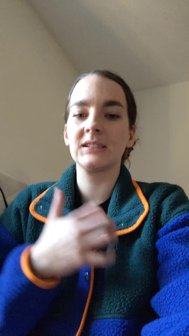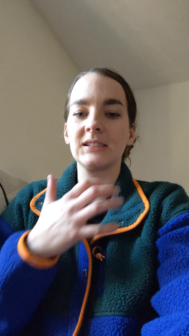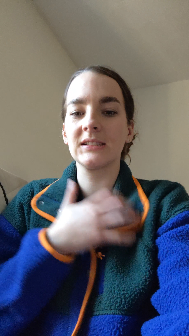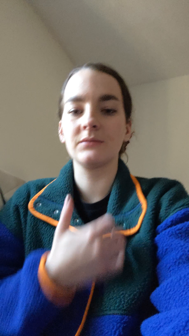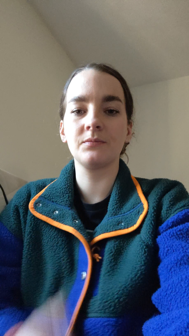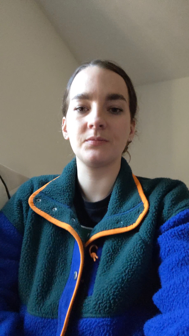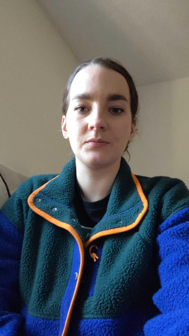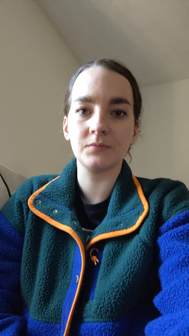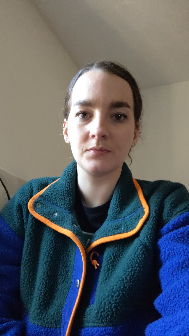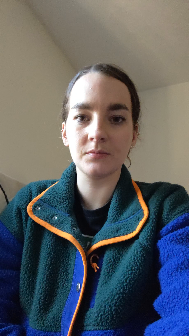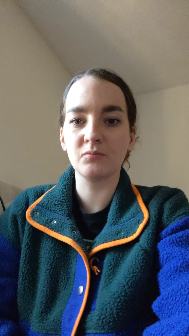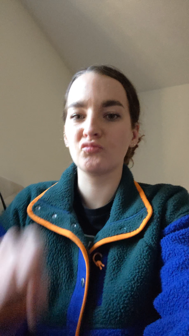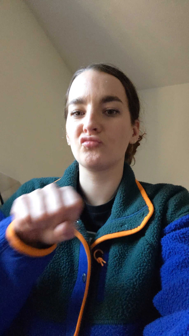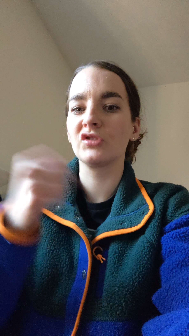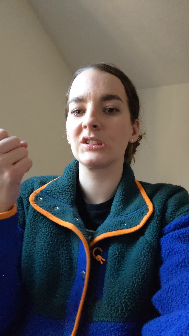break